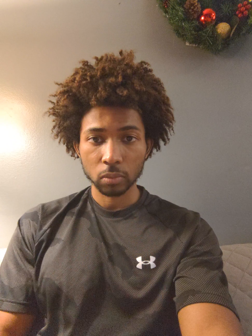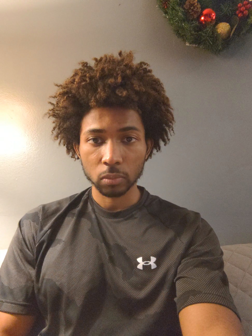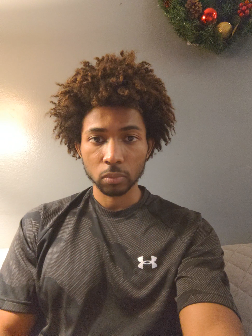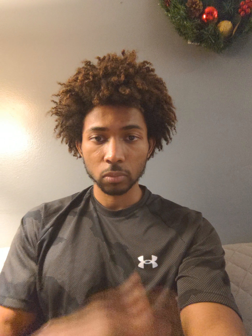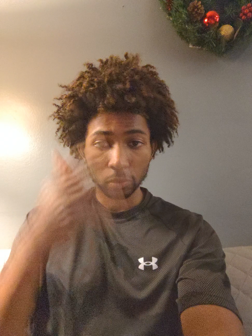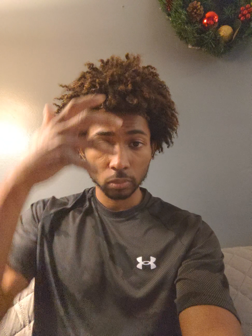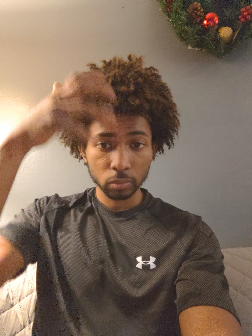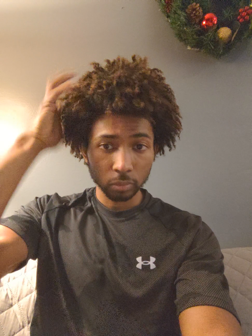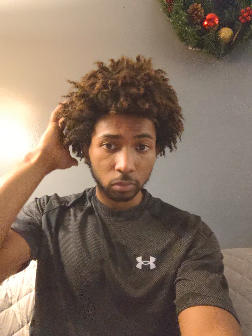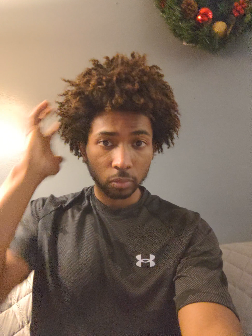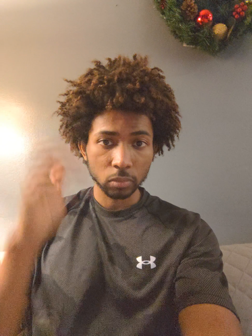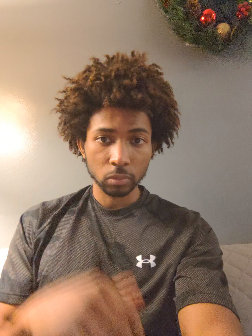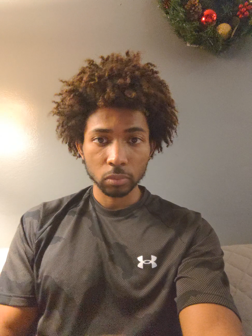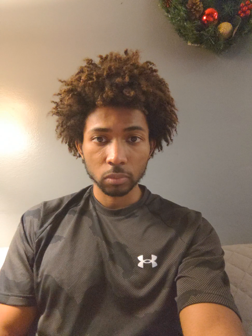lion